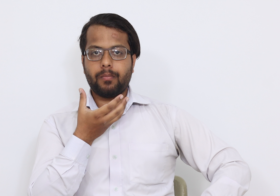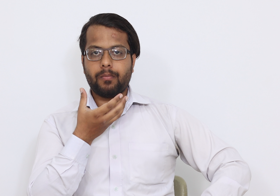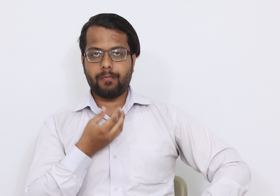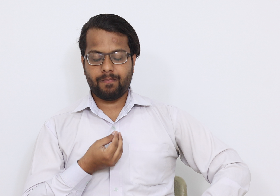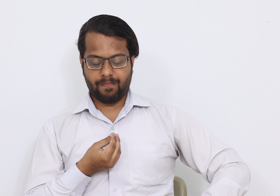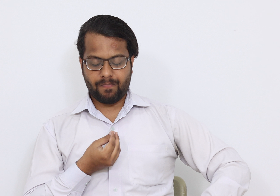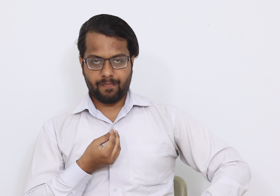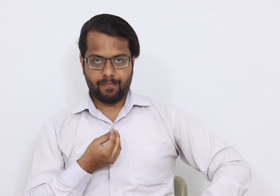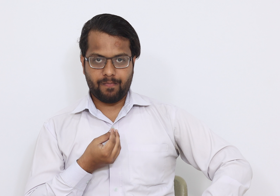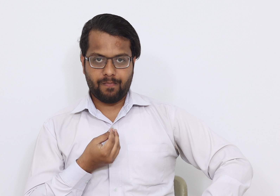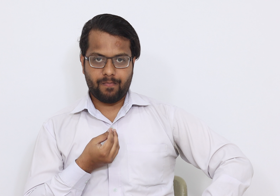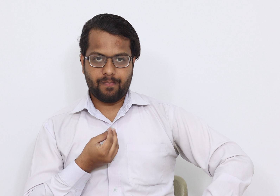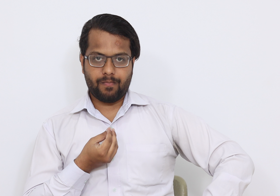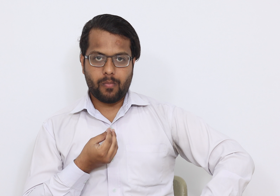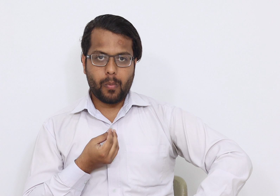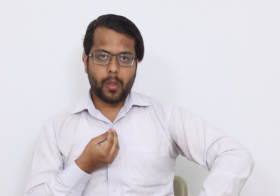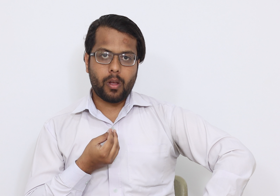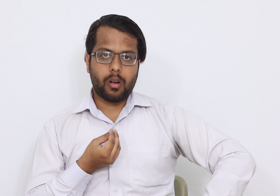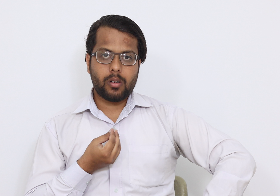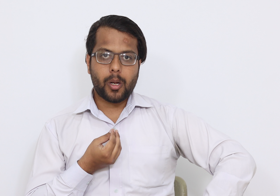sad